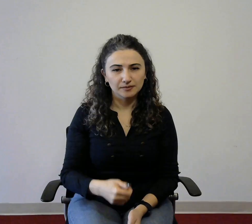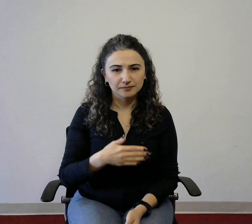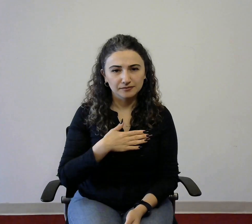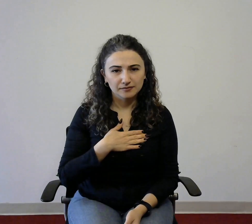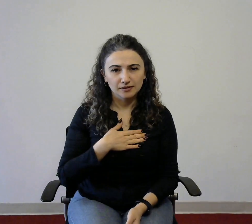mən